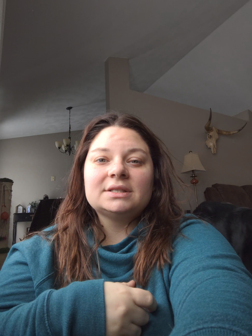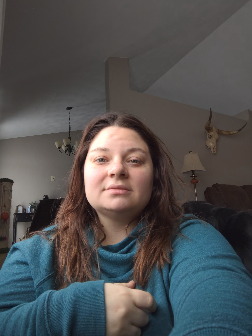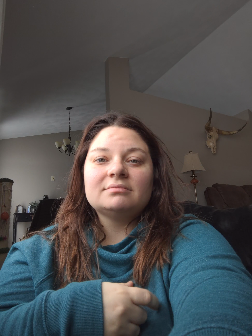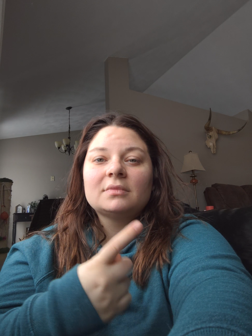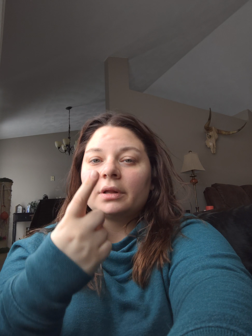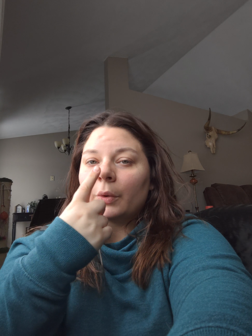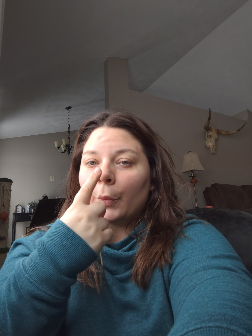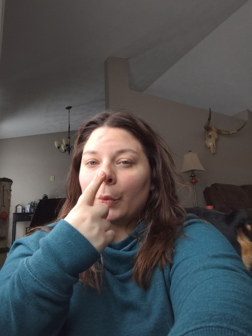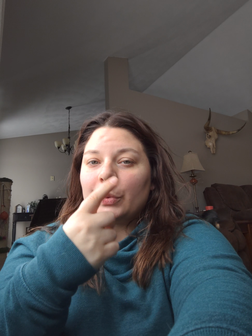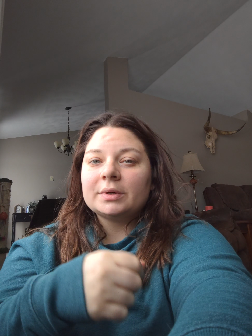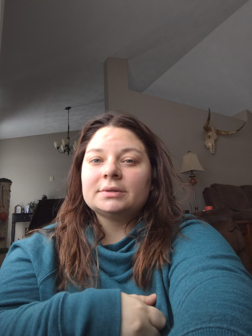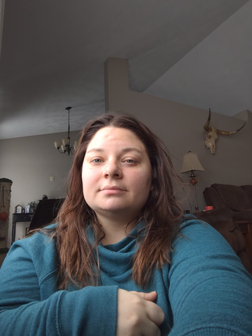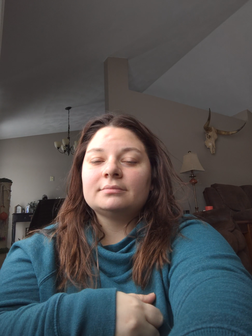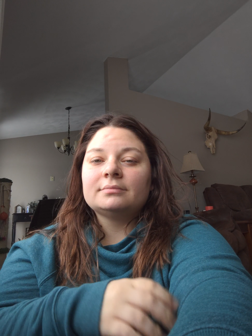nose